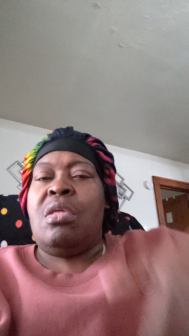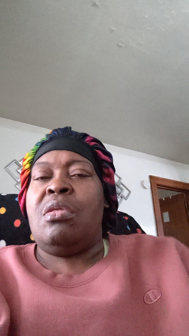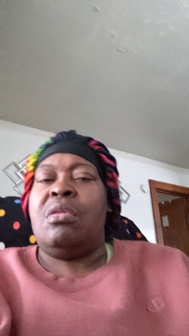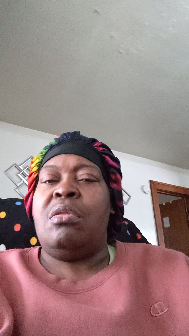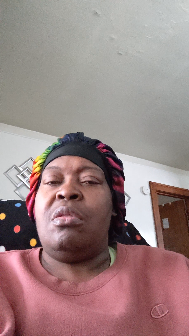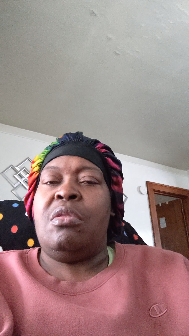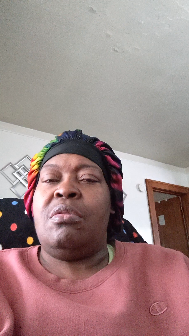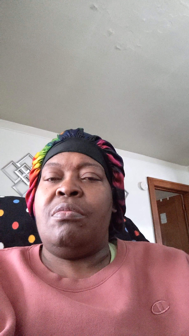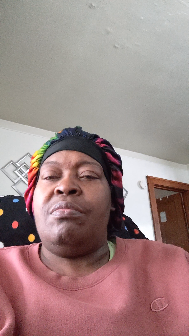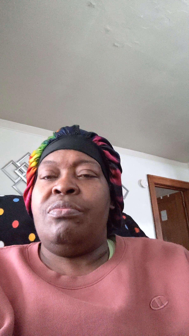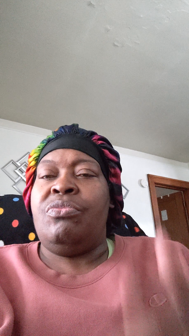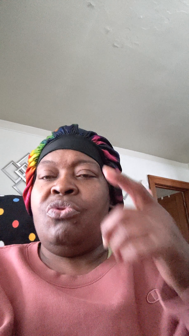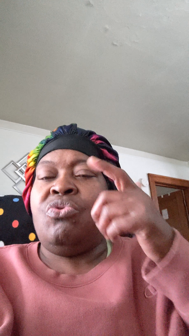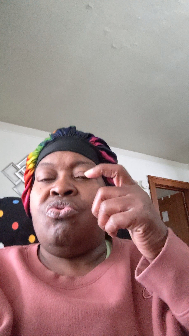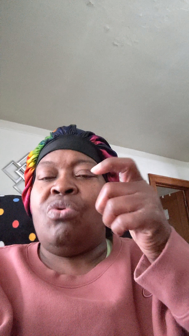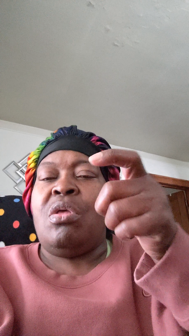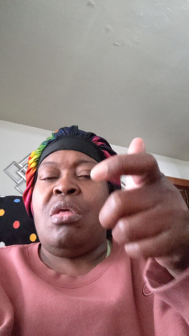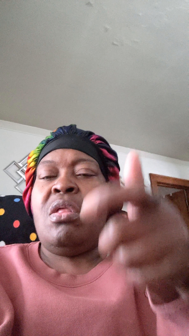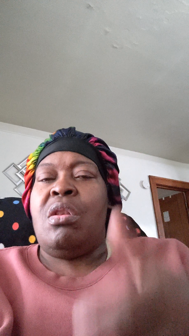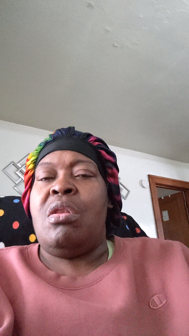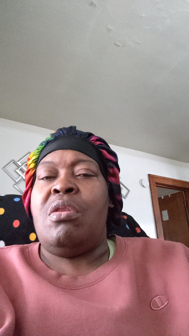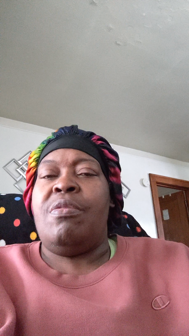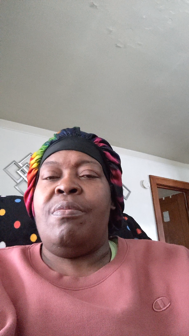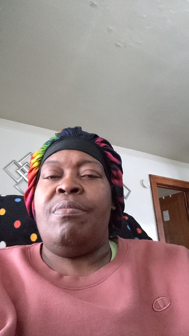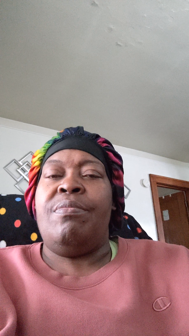run